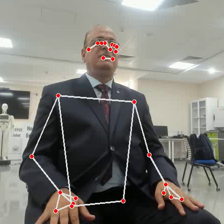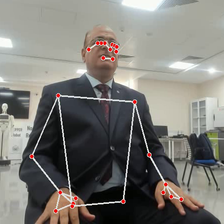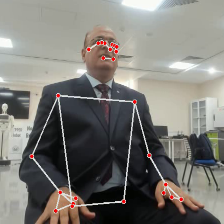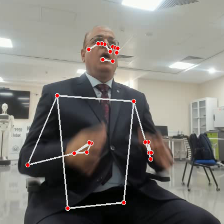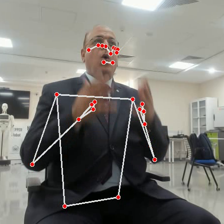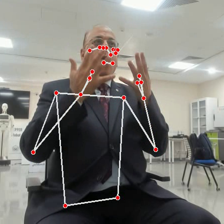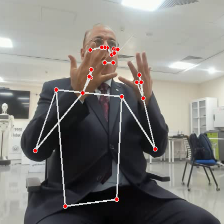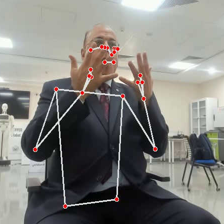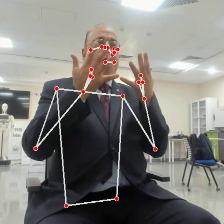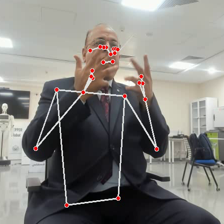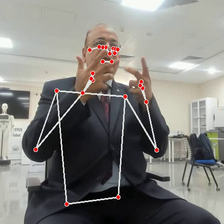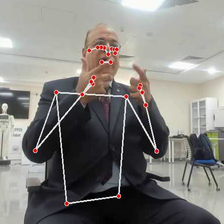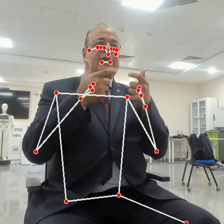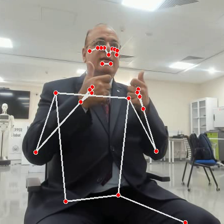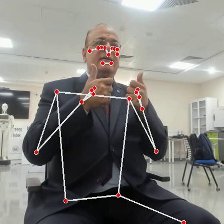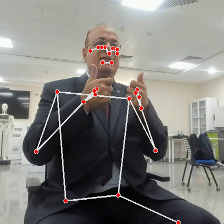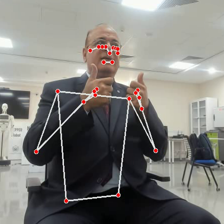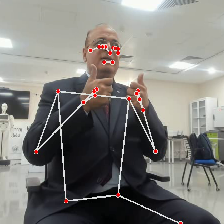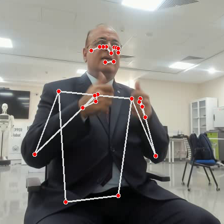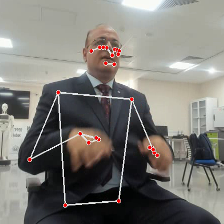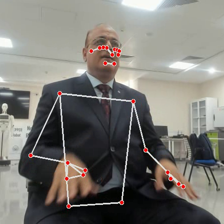whda whda